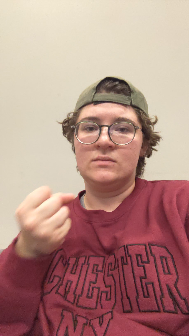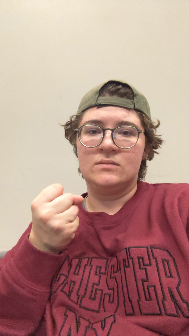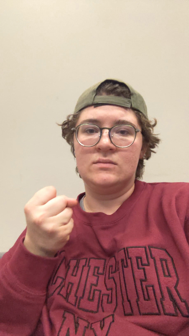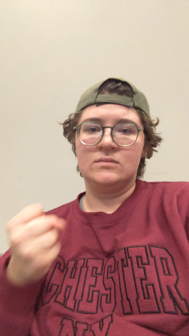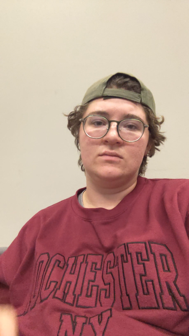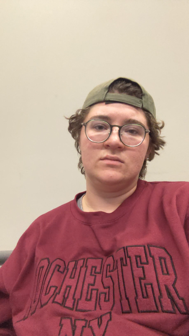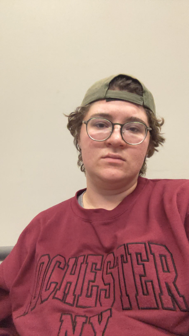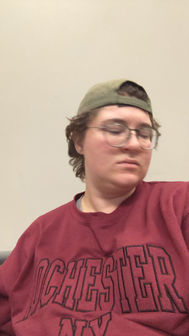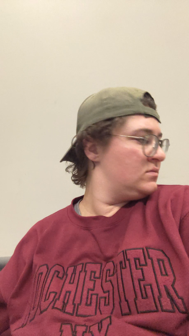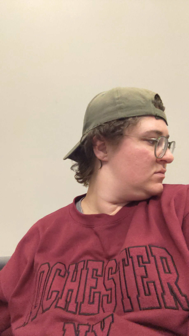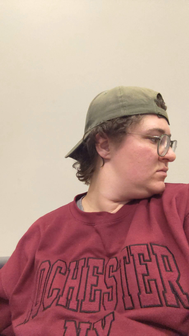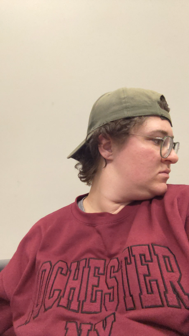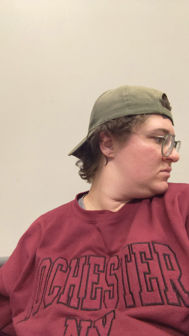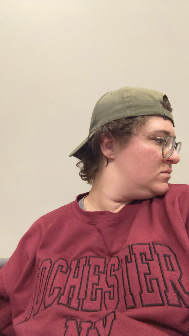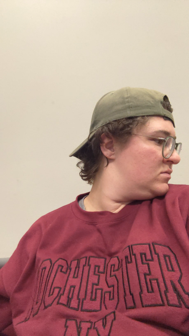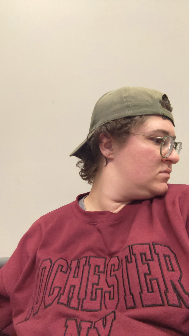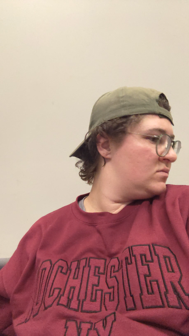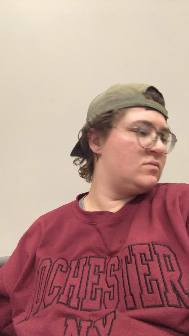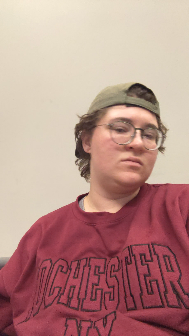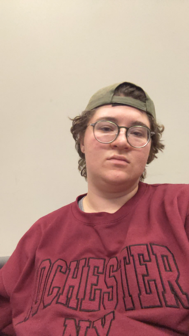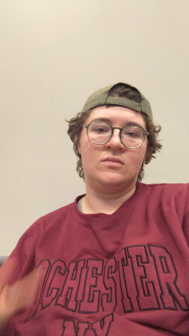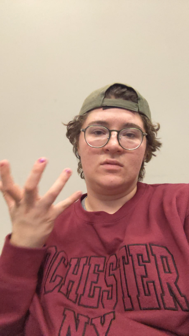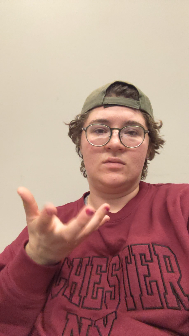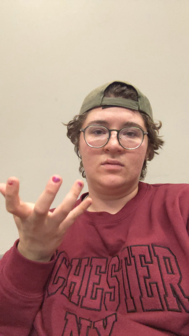heavy